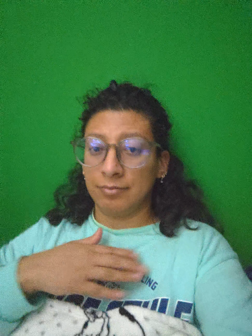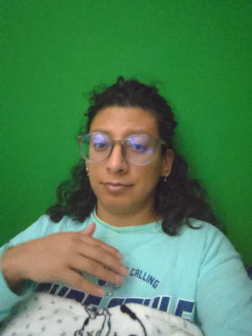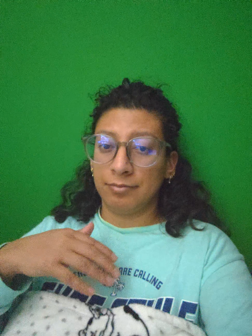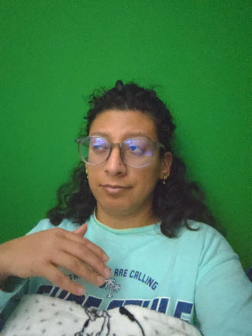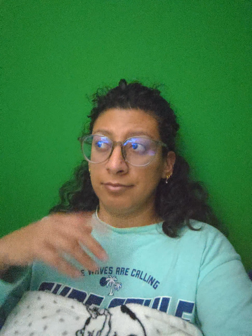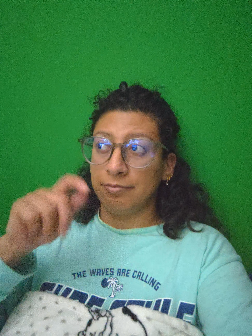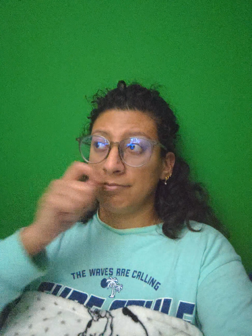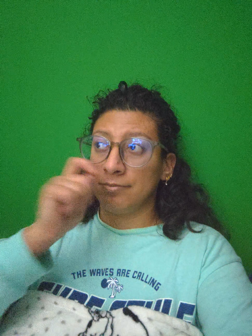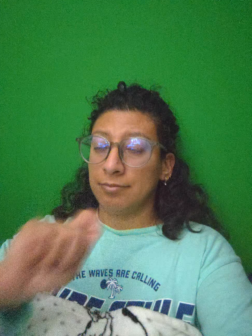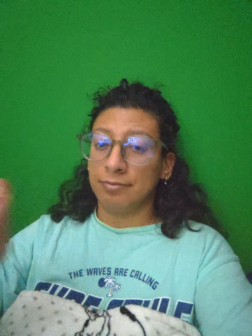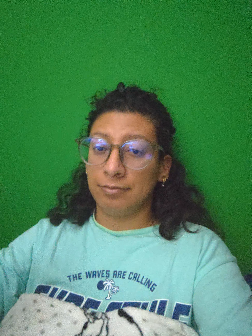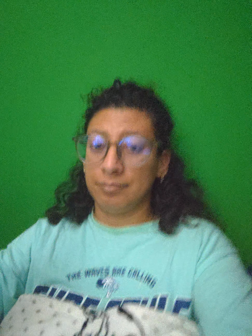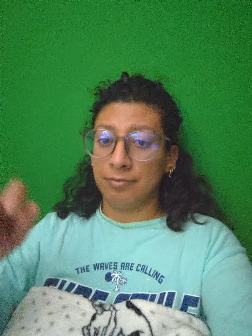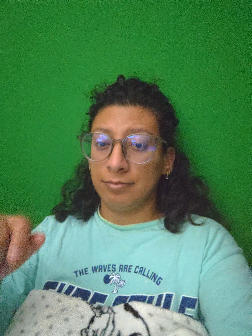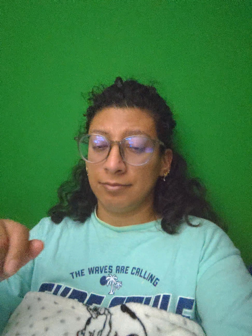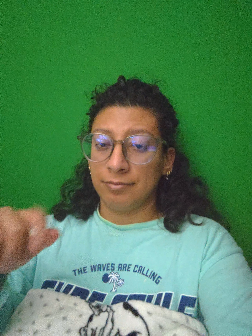pencil